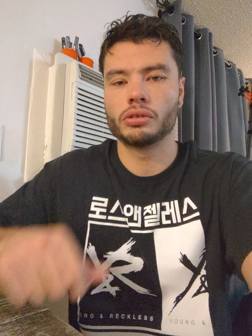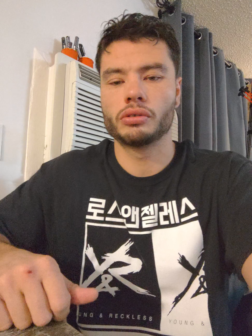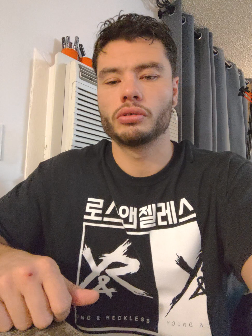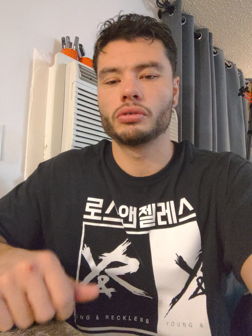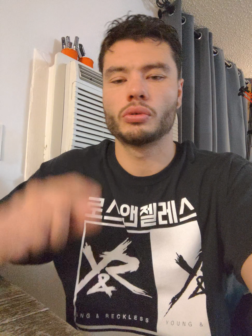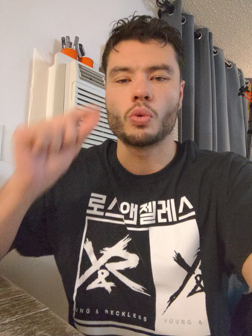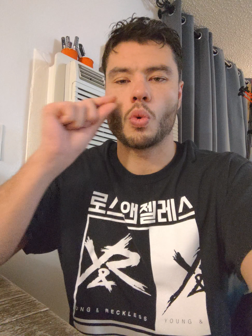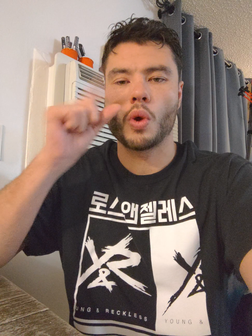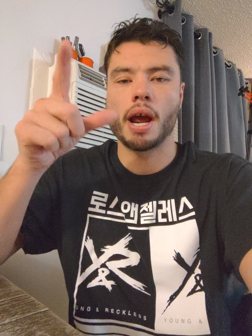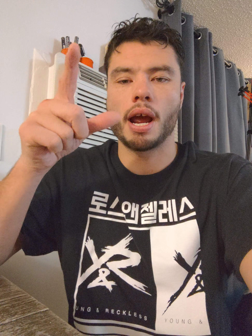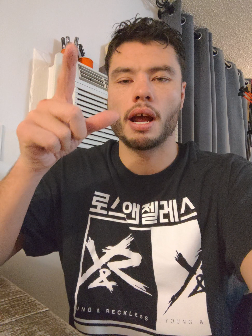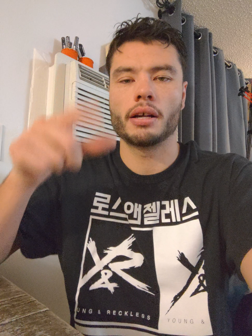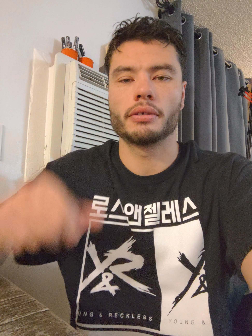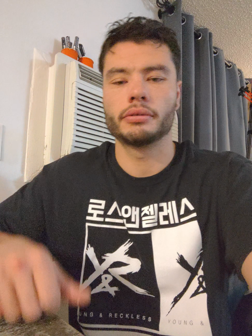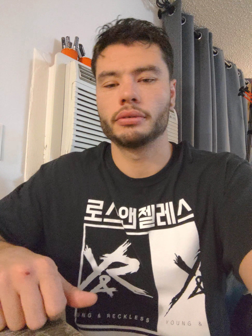awake